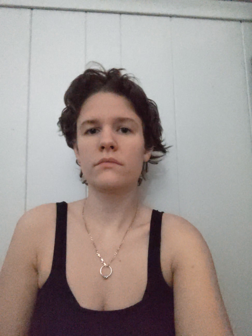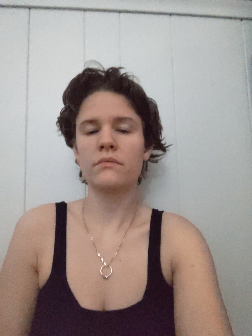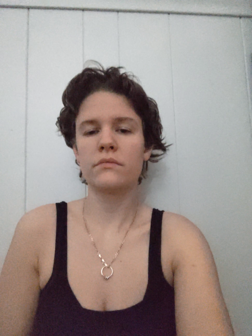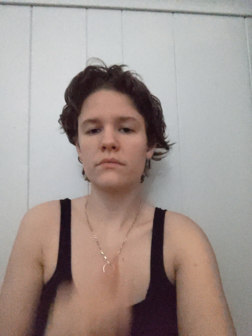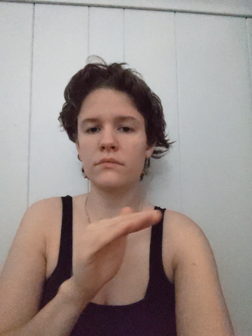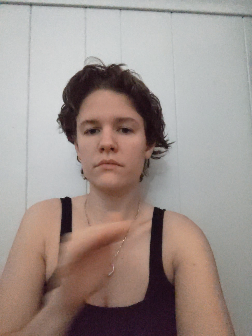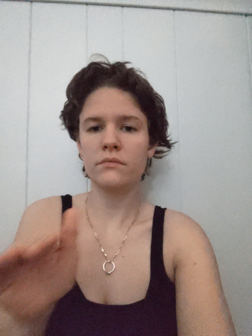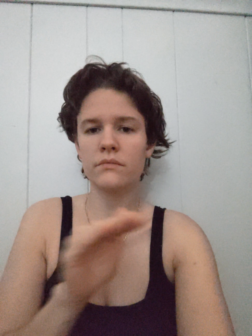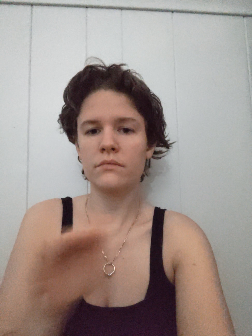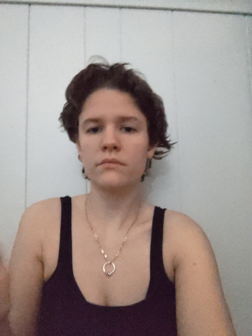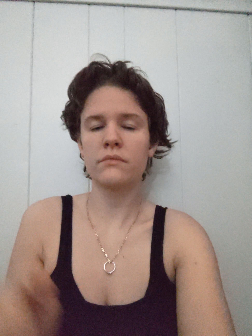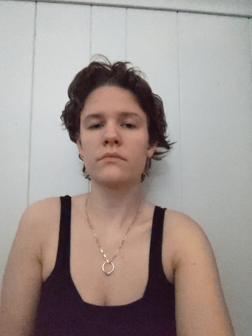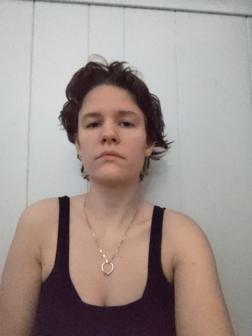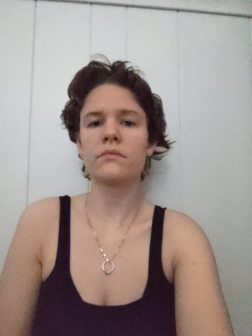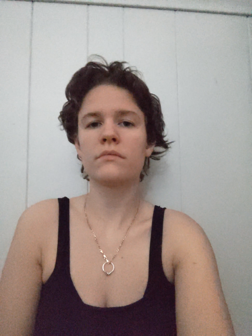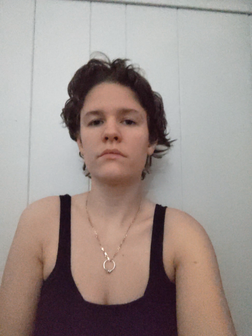clean